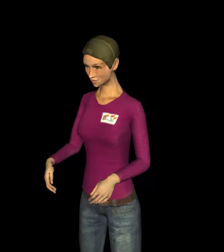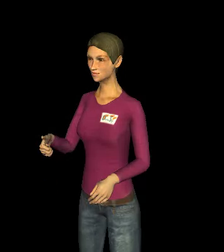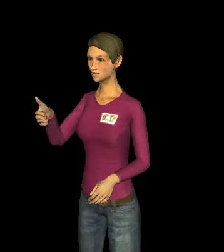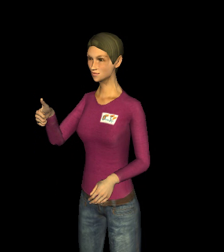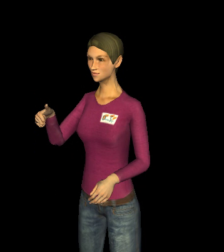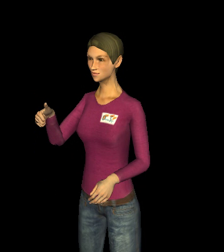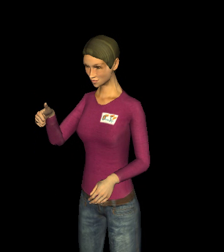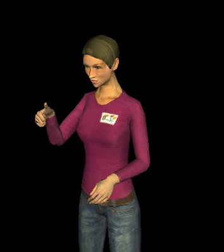أول